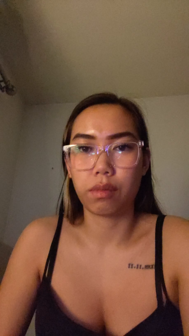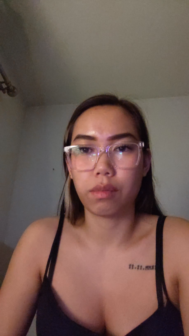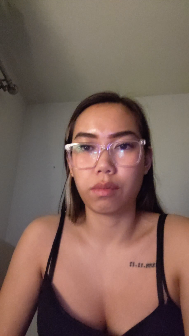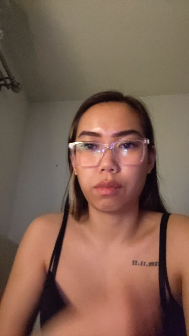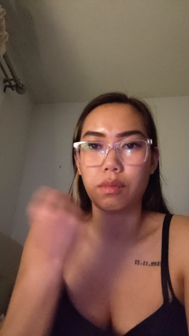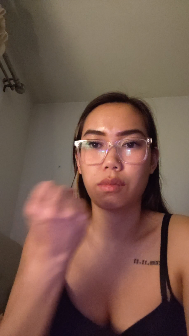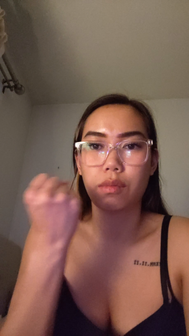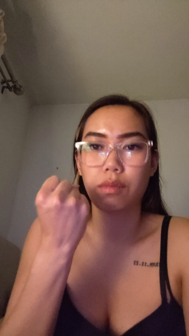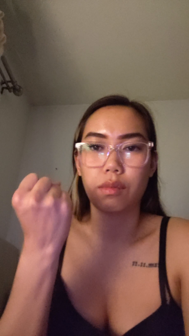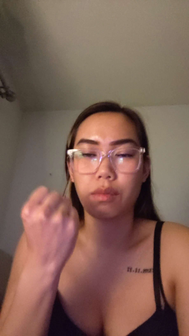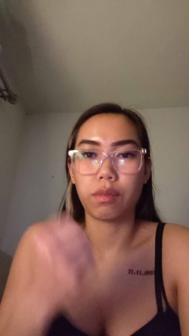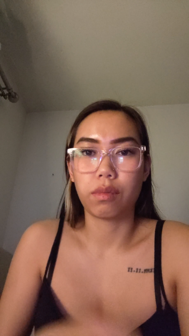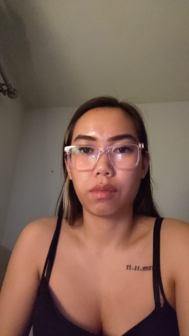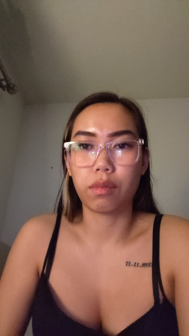hold